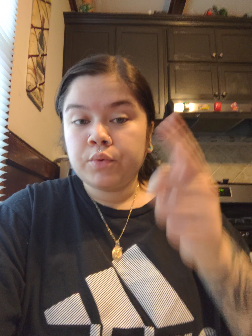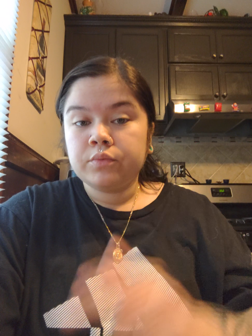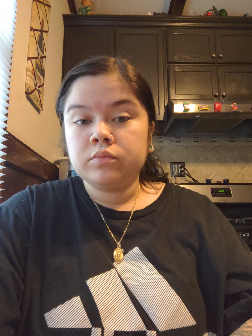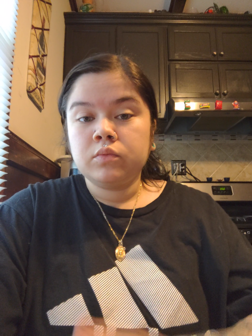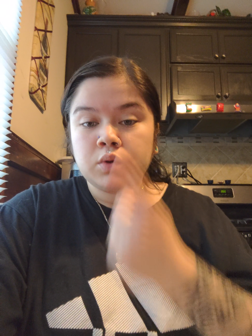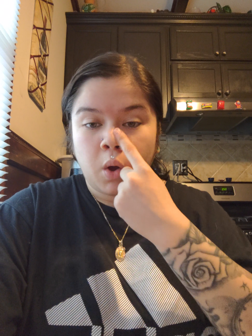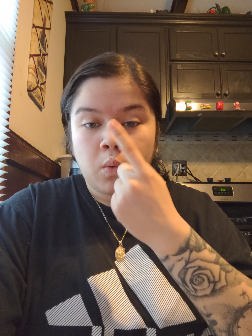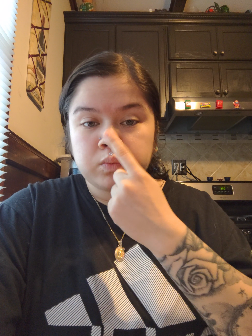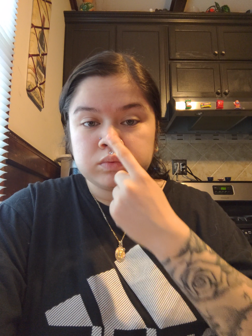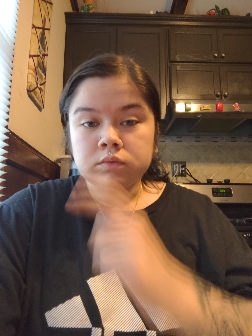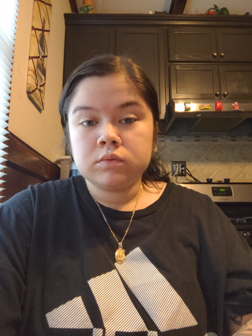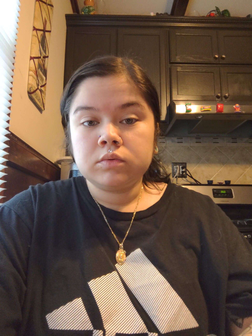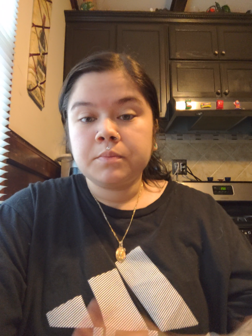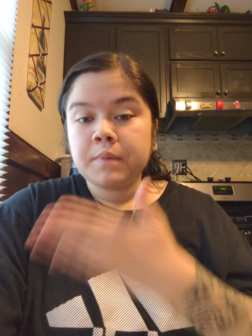nose